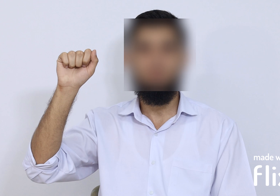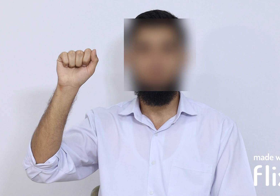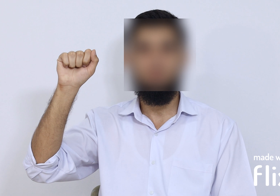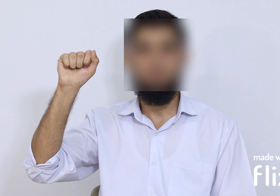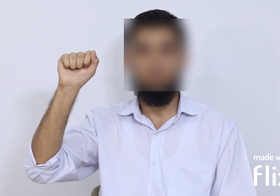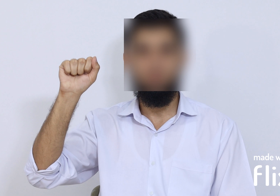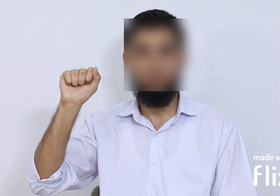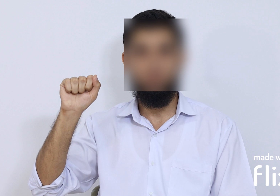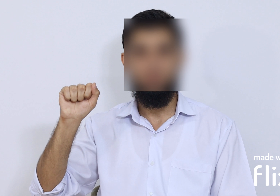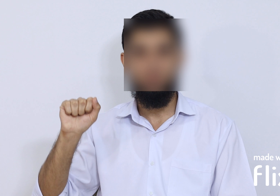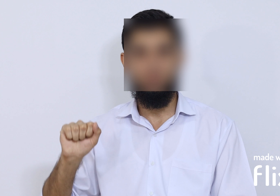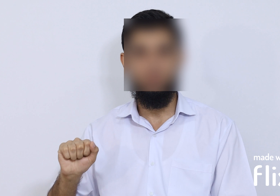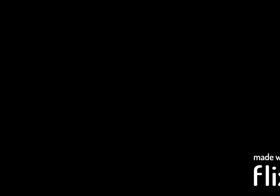آ